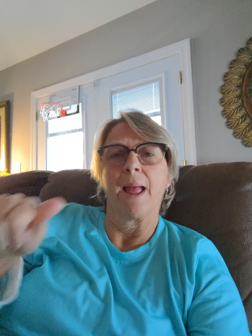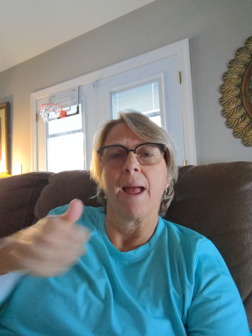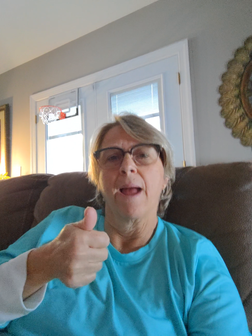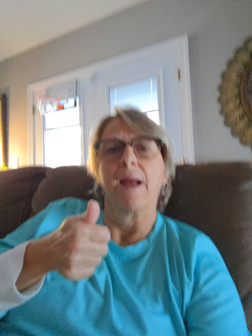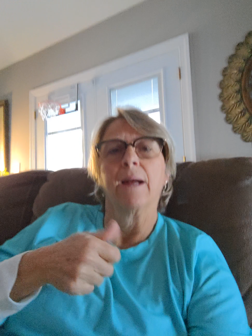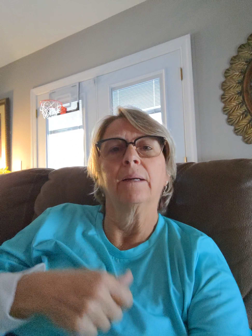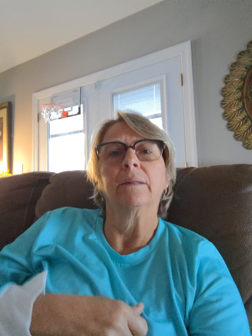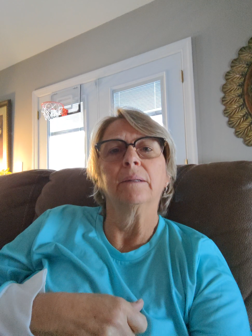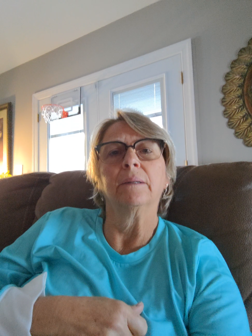beside